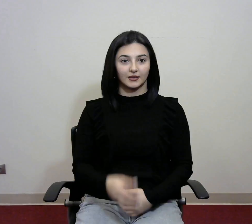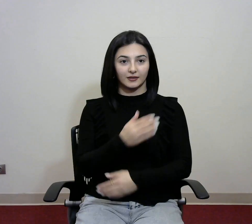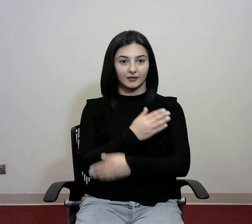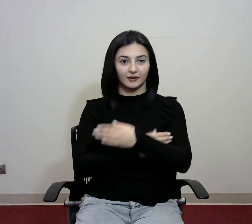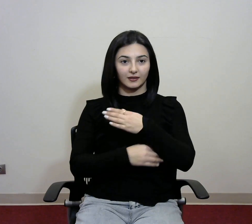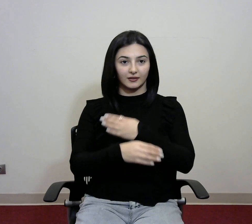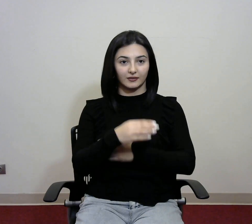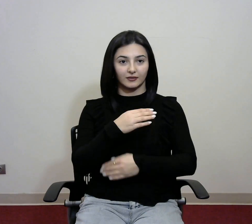əlil